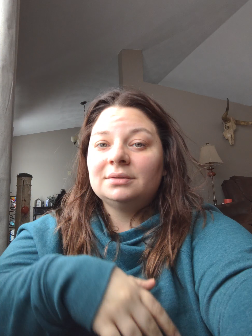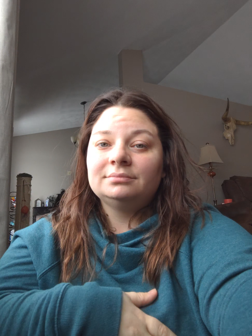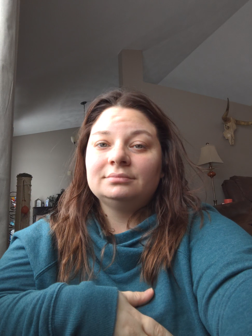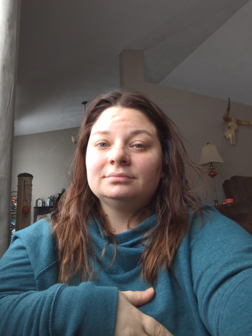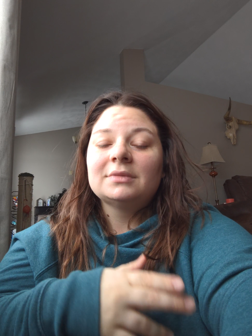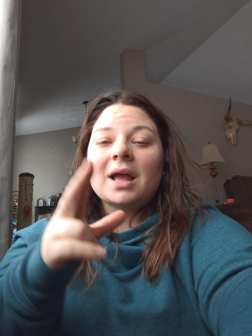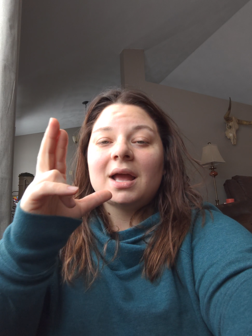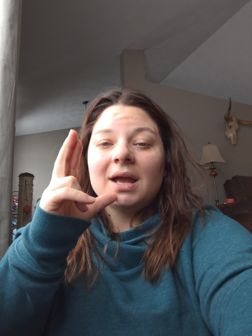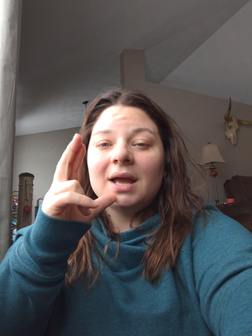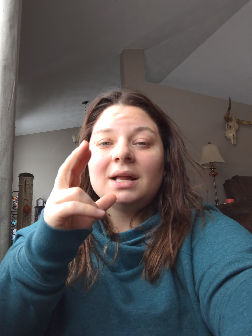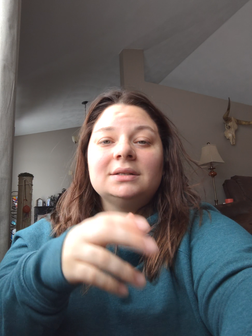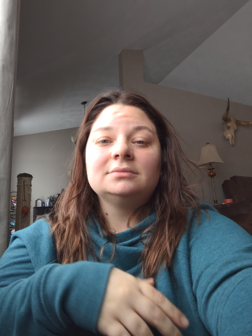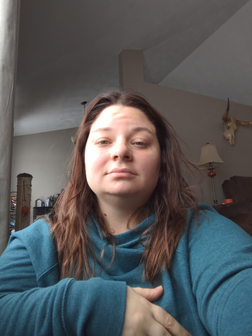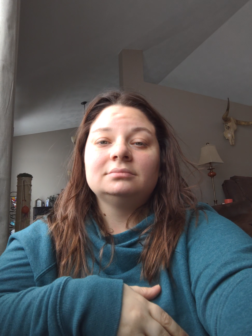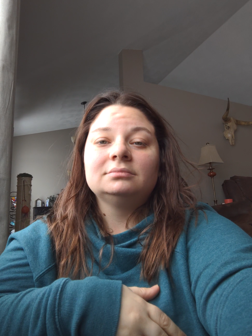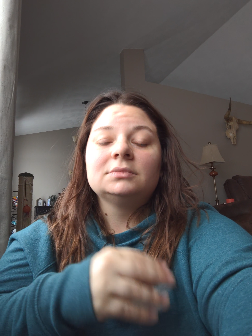hen